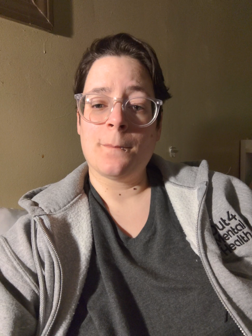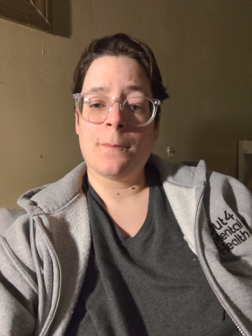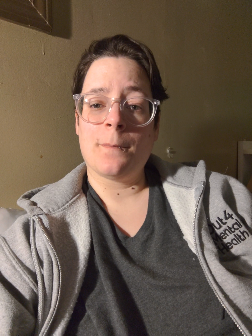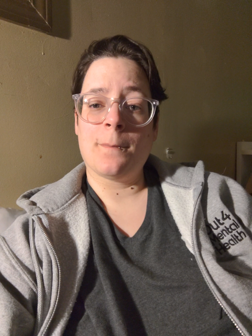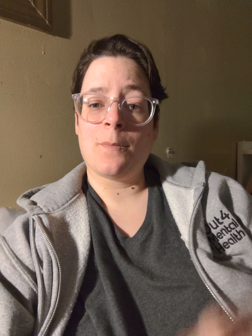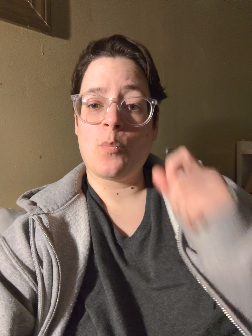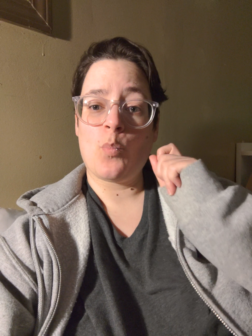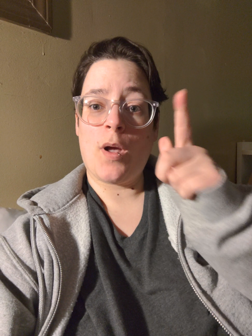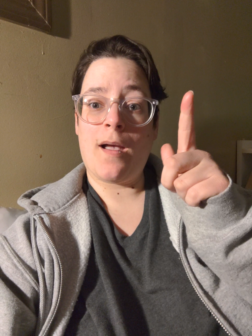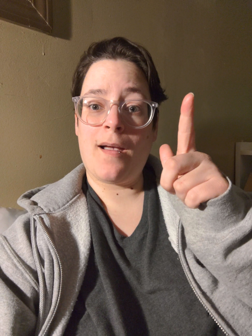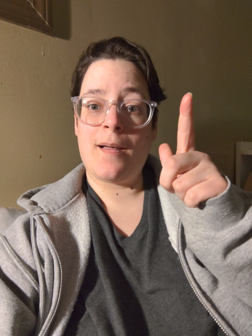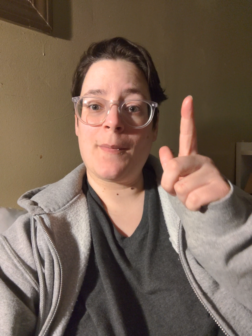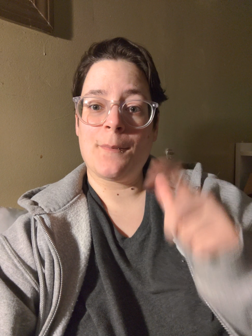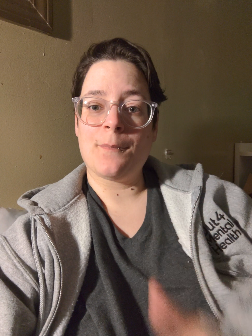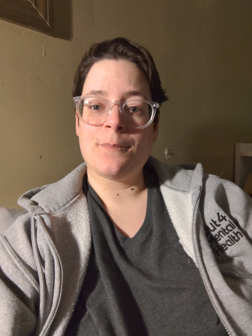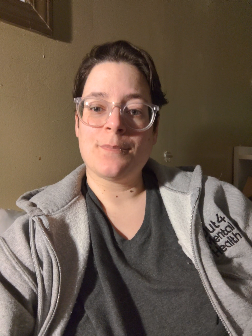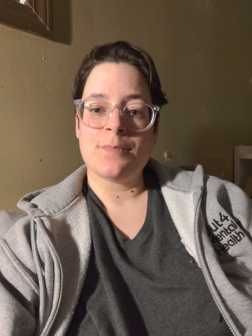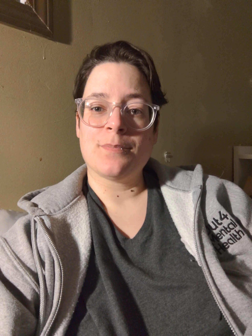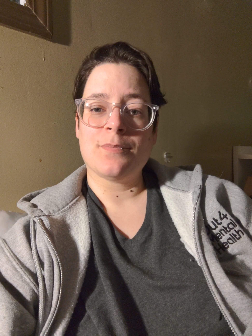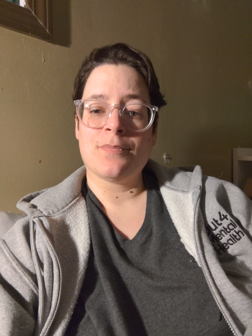awake